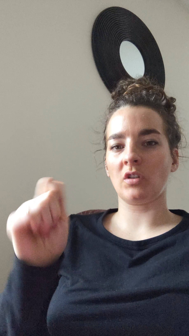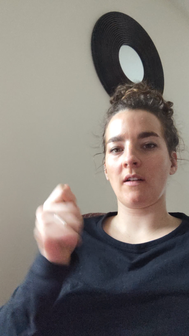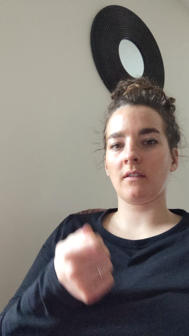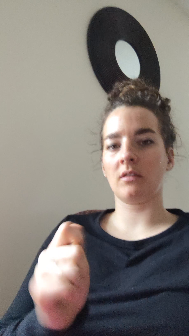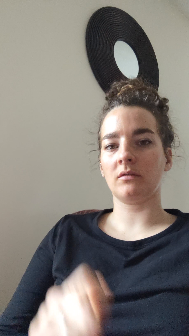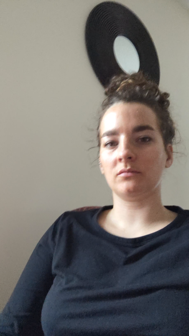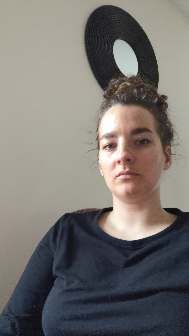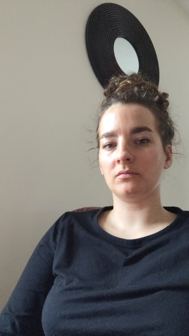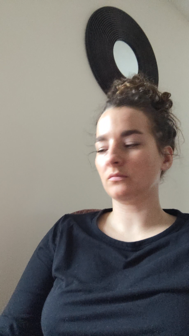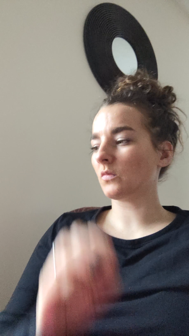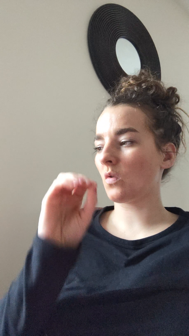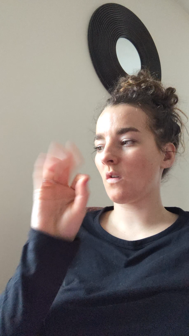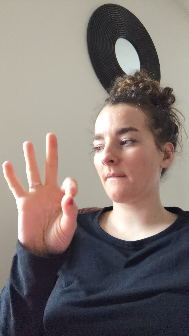of